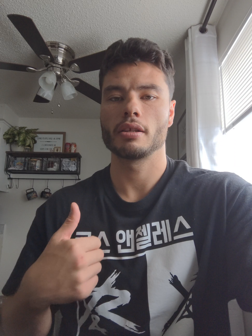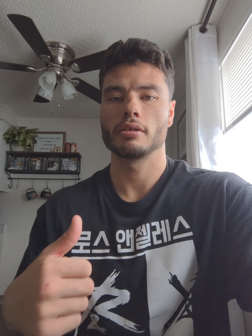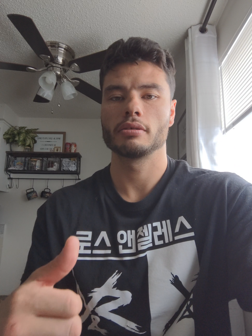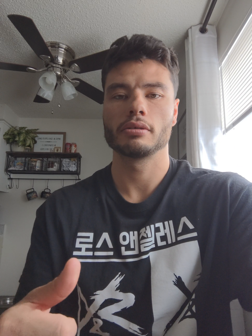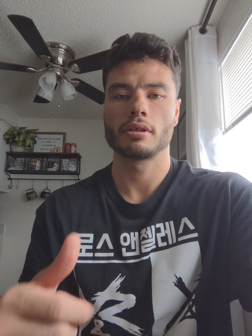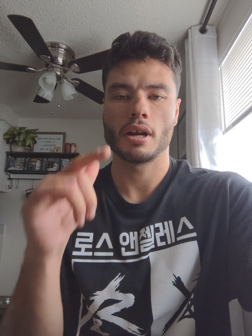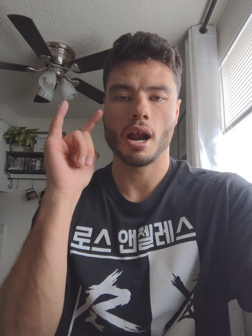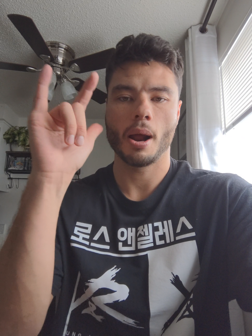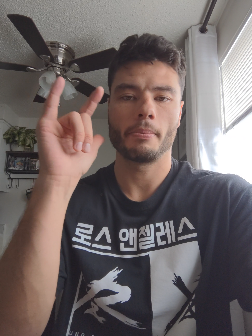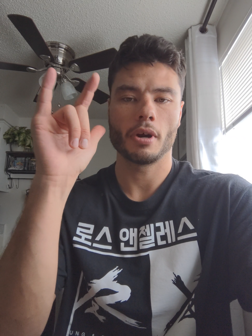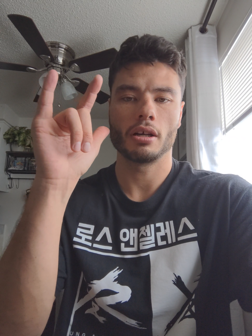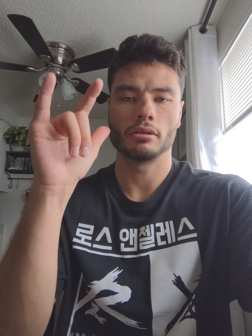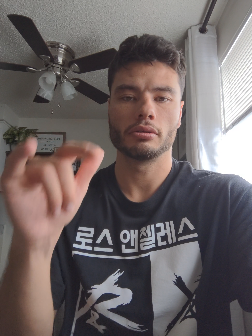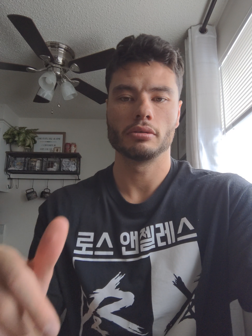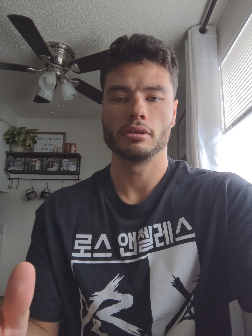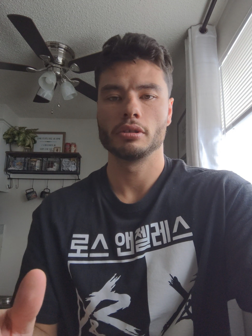airplane